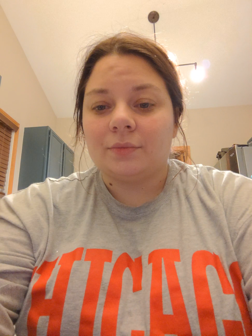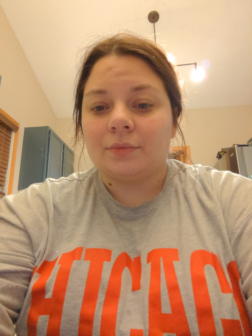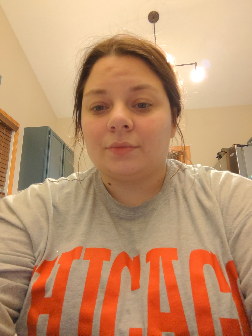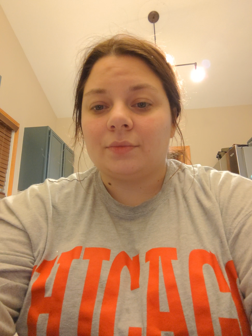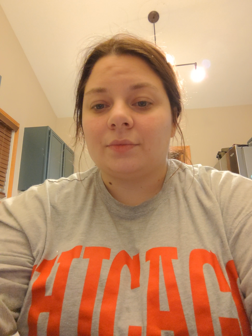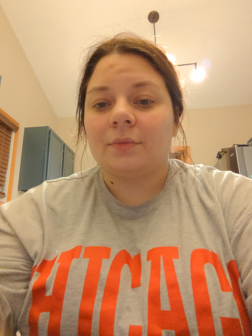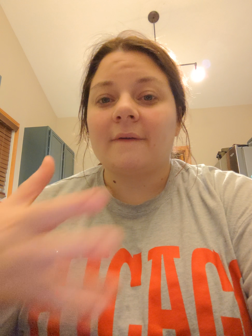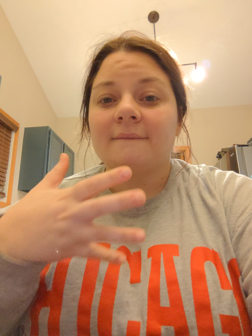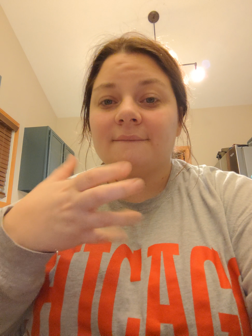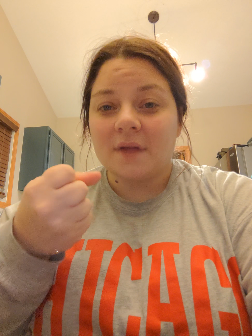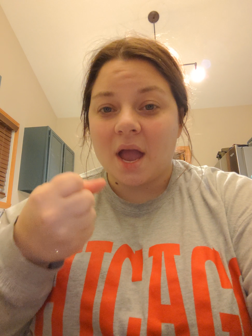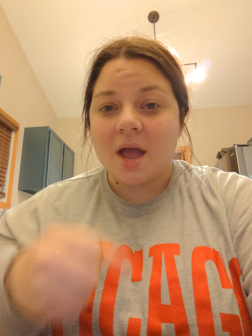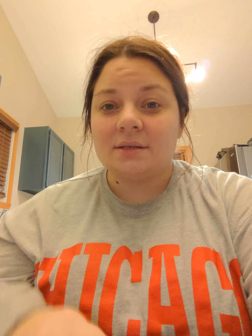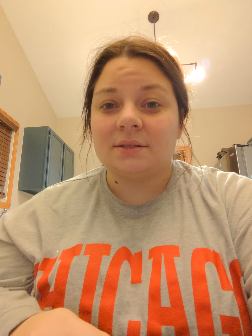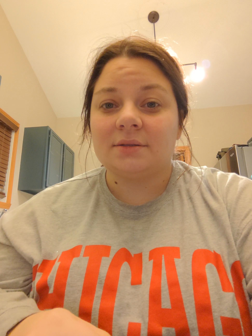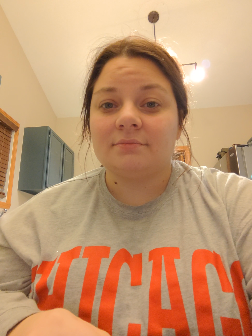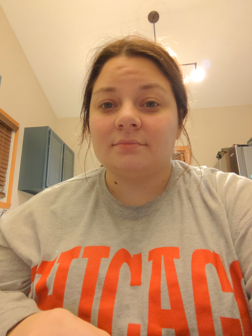fast